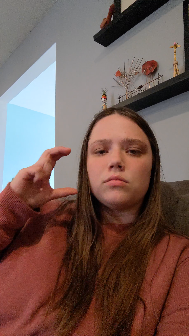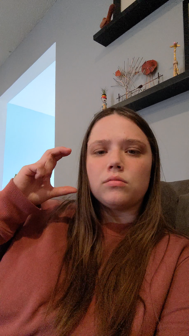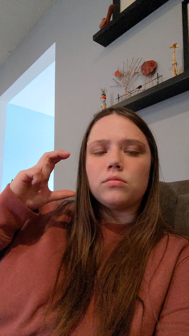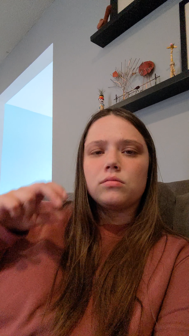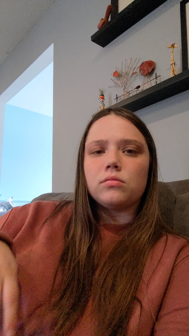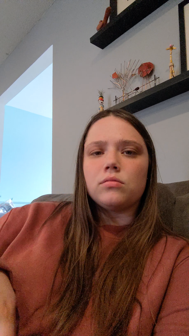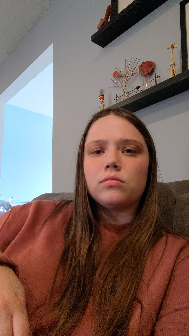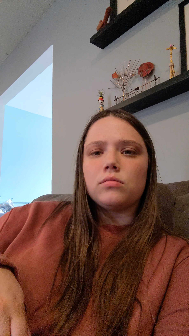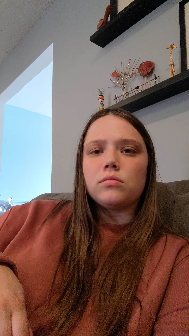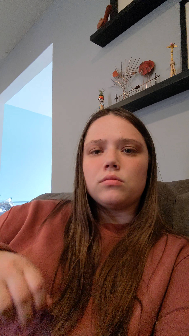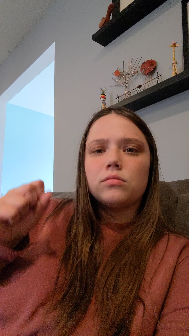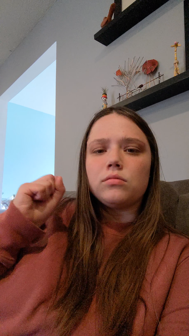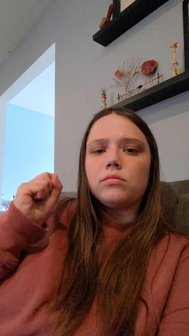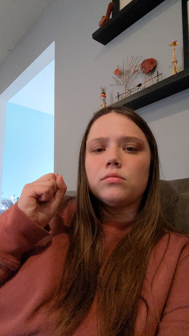cold